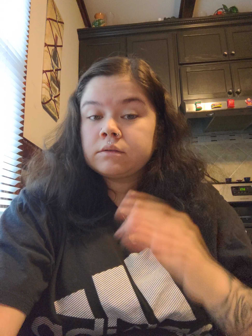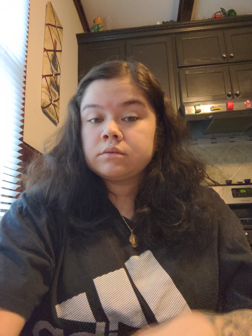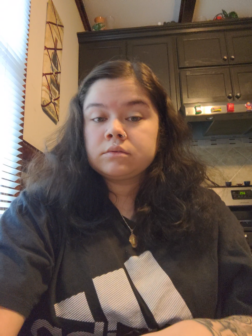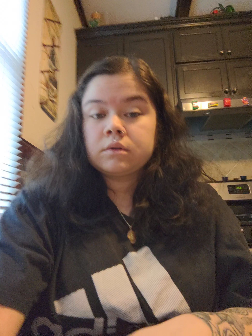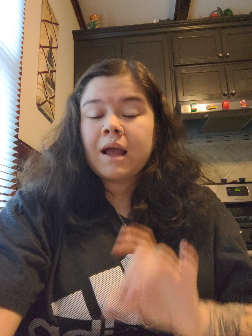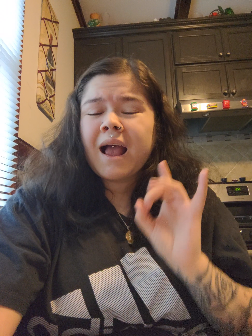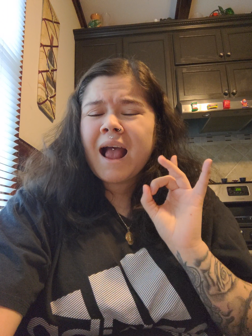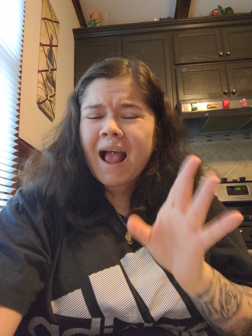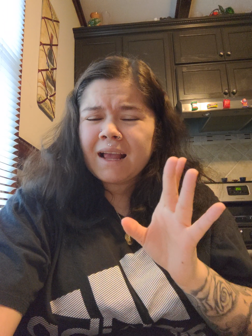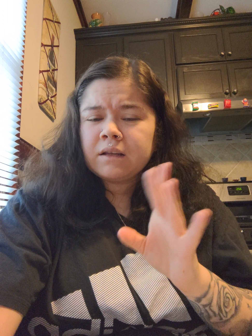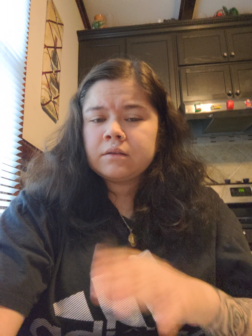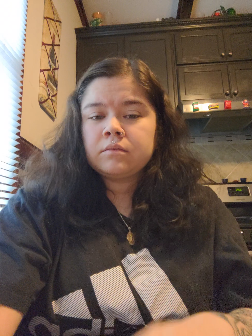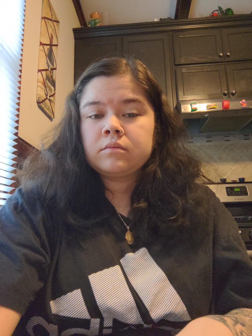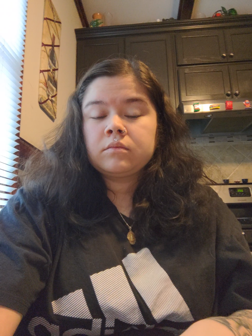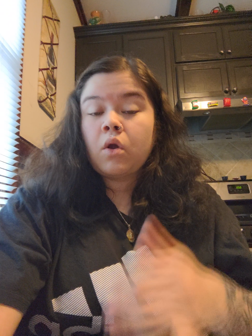hate